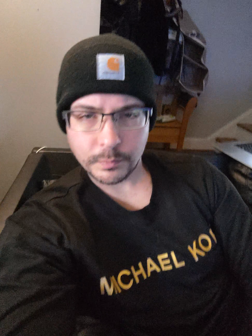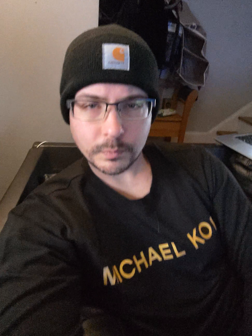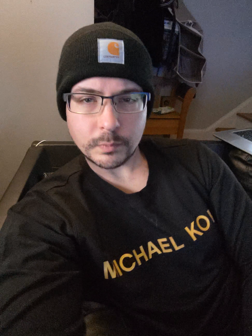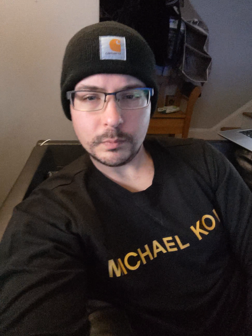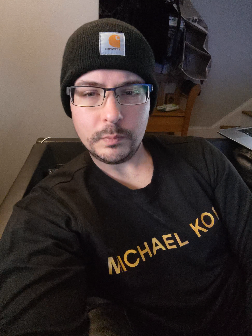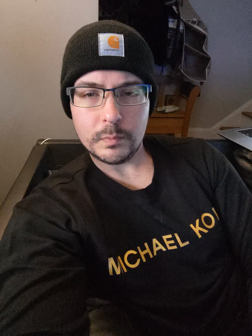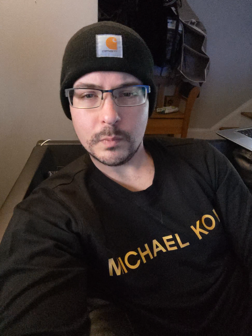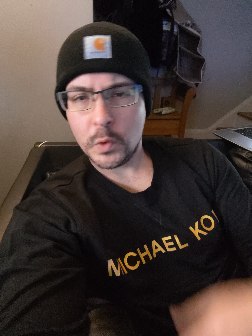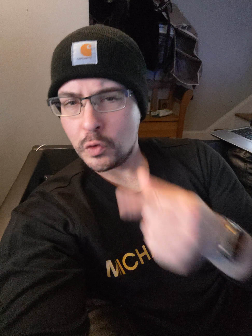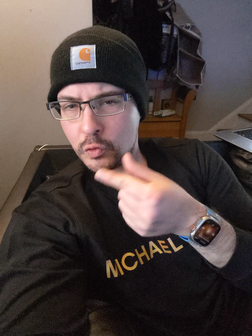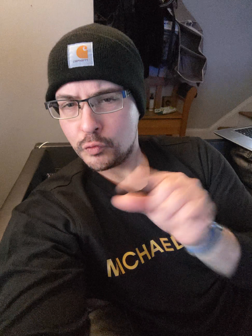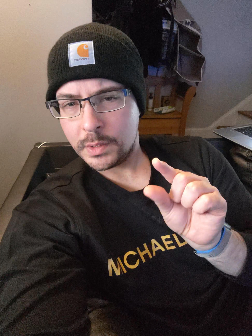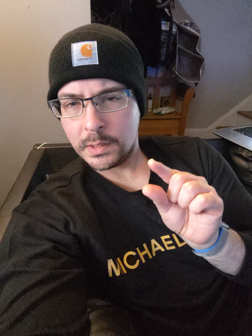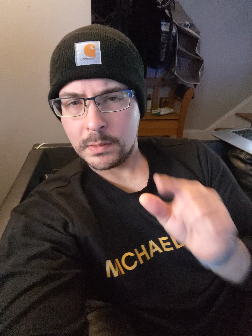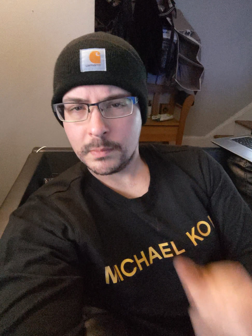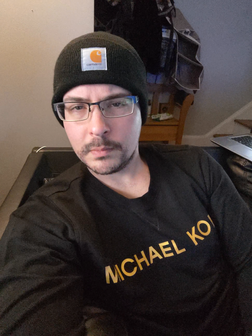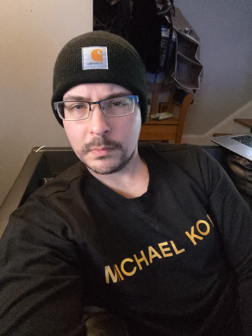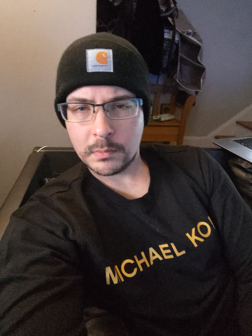green